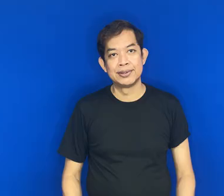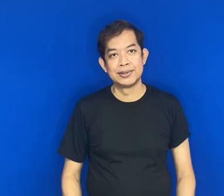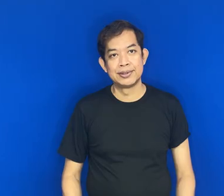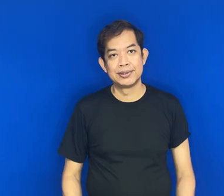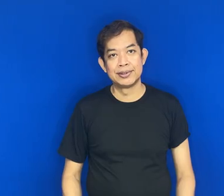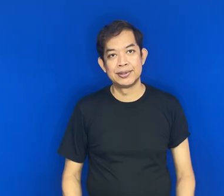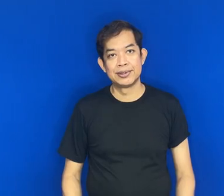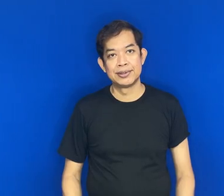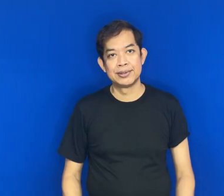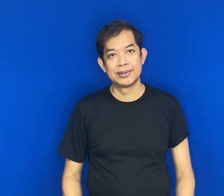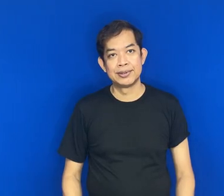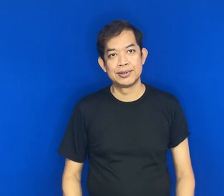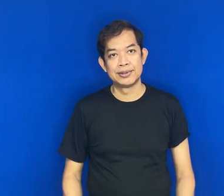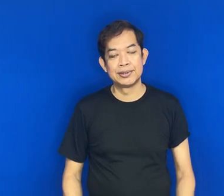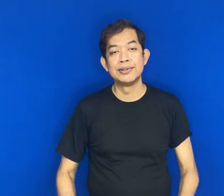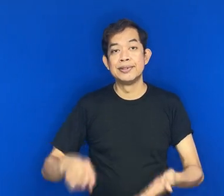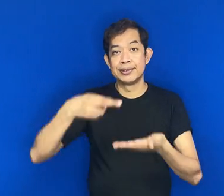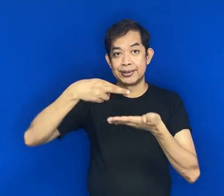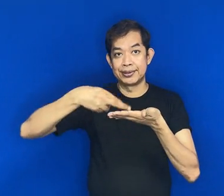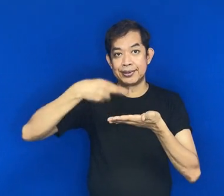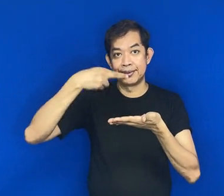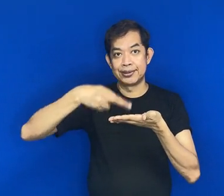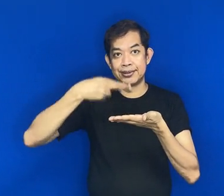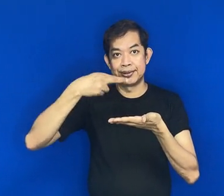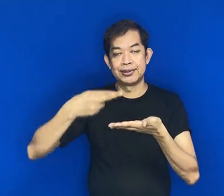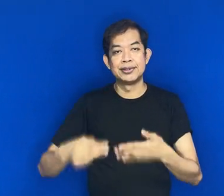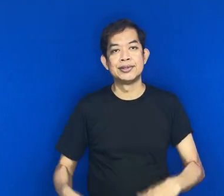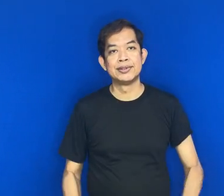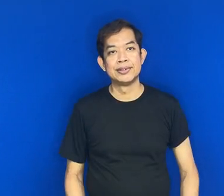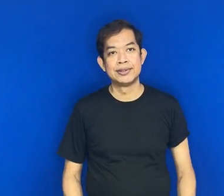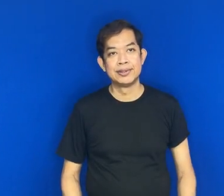rice